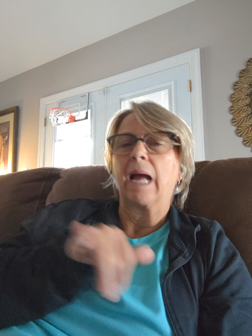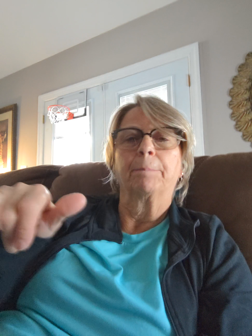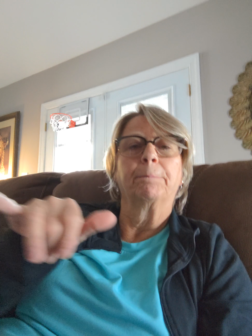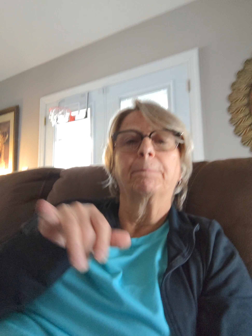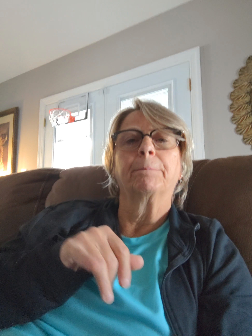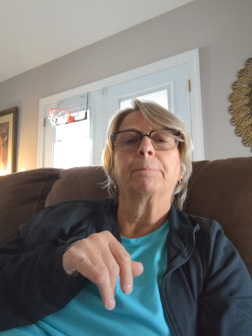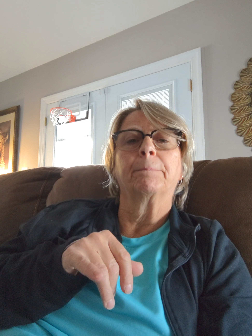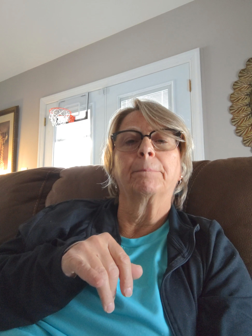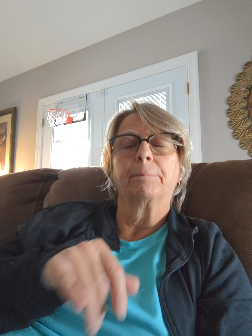same